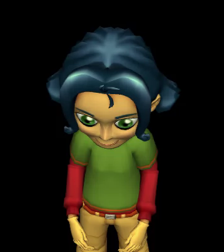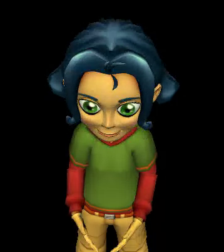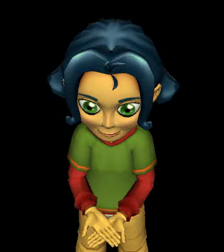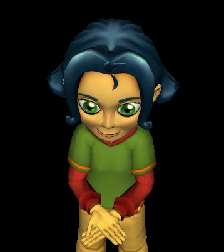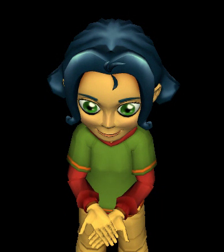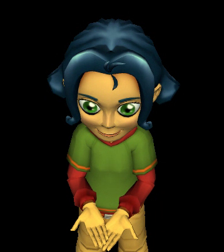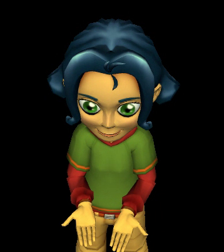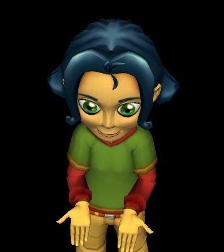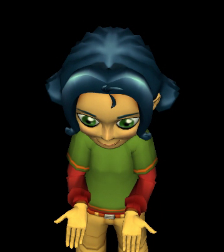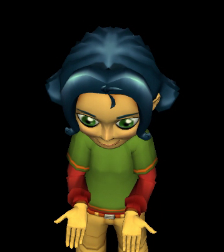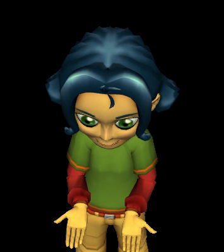بسيط